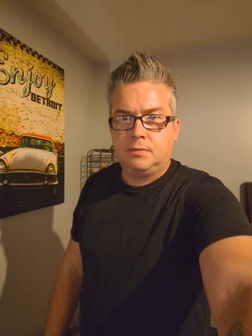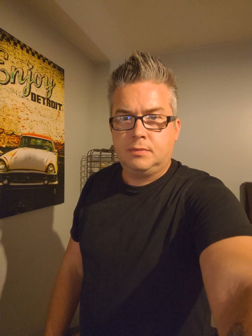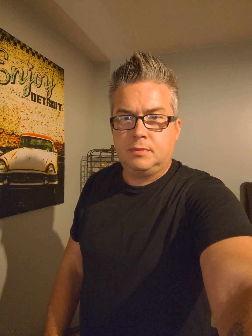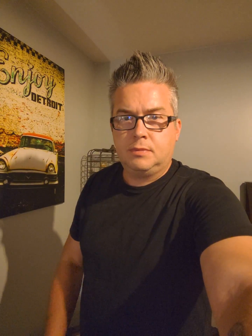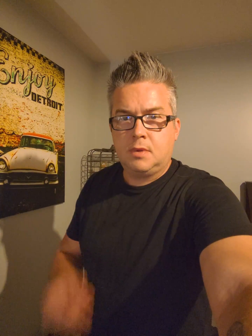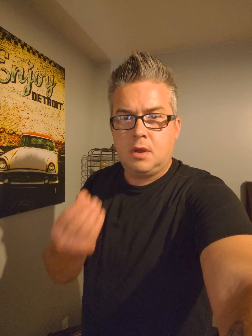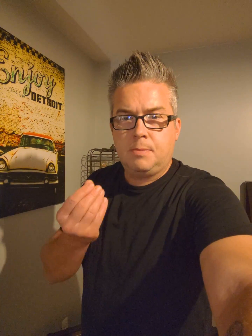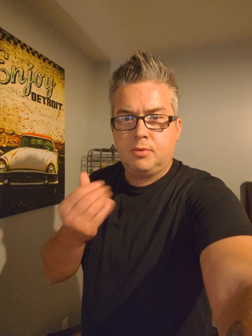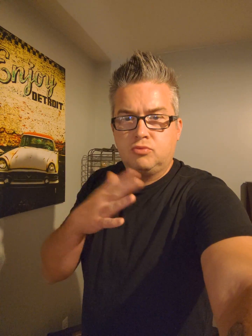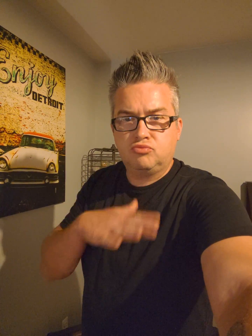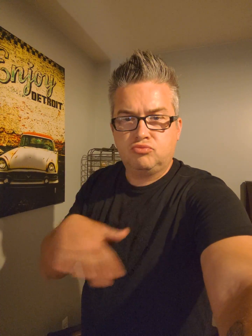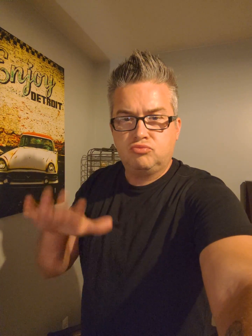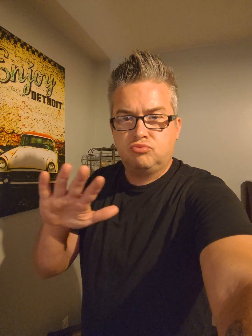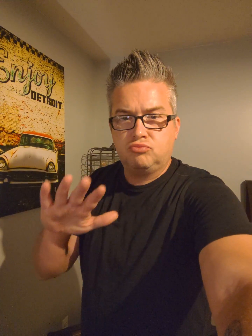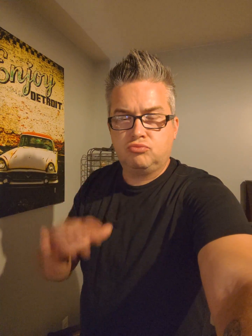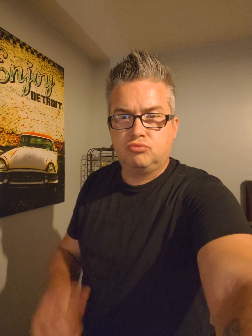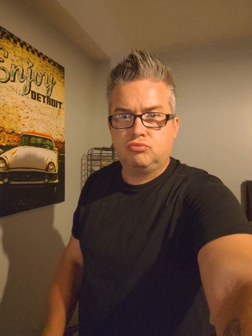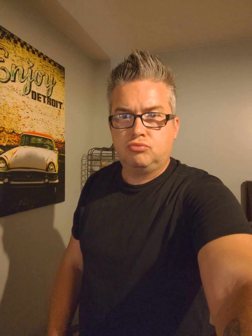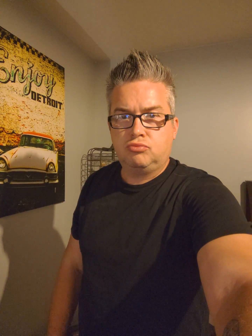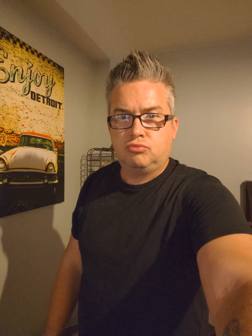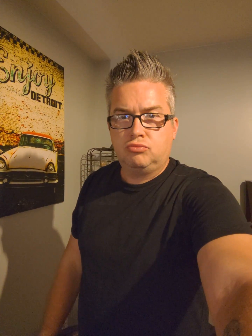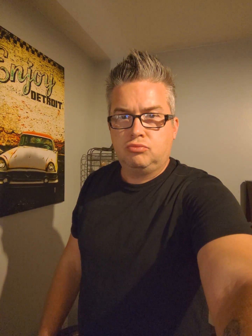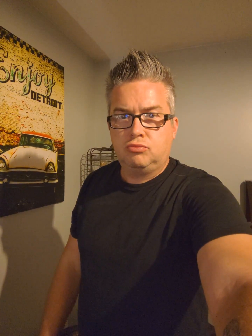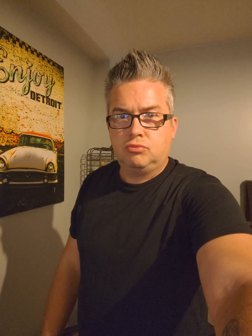garden